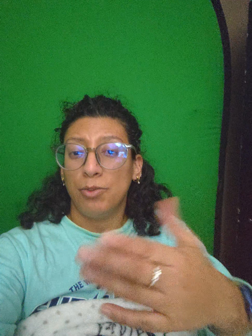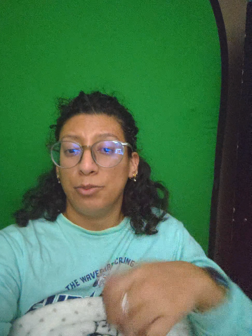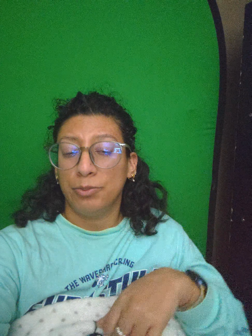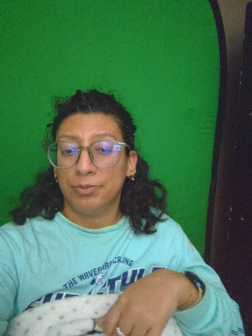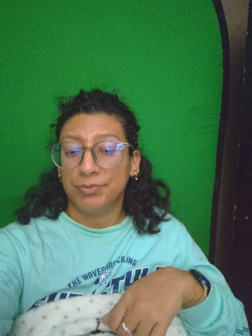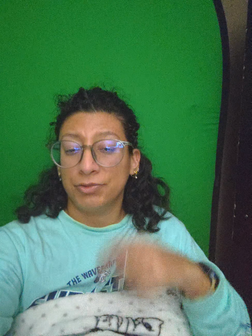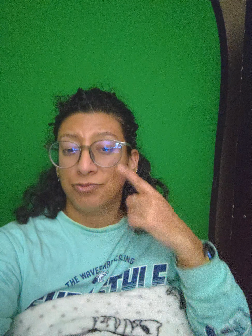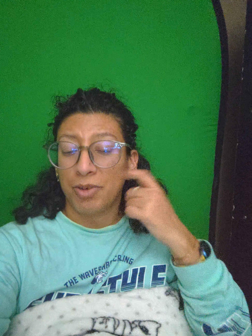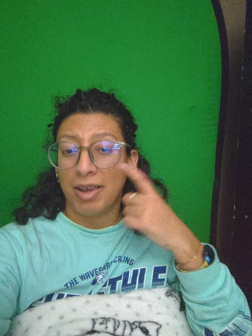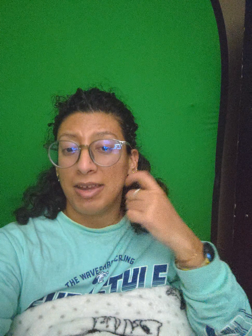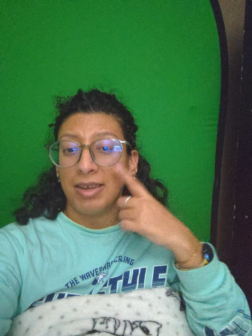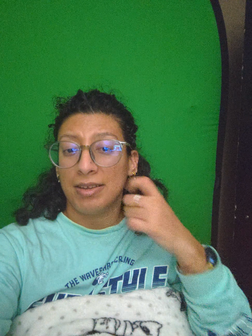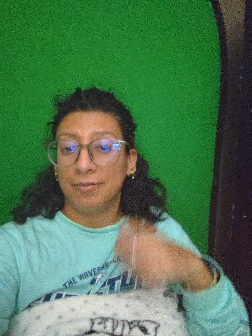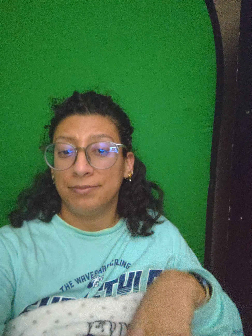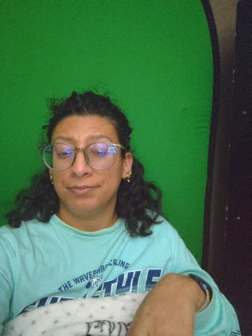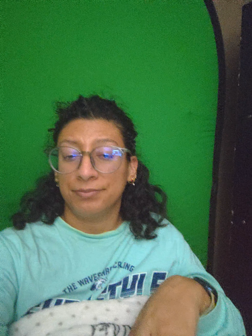cry